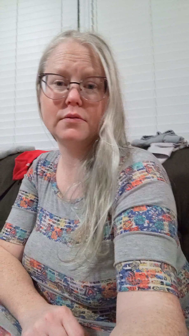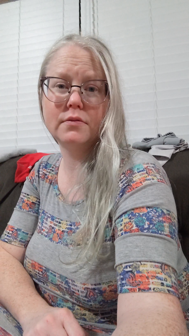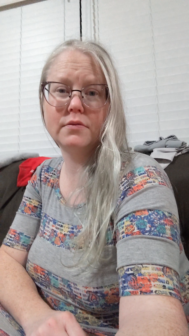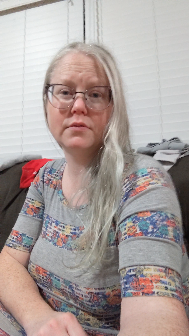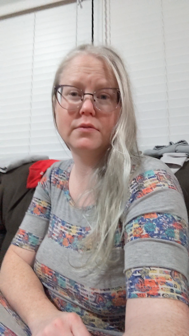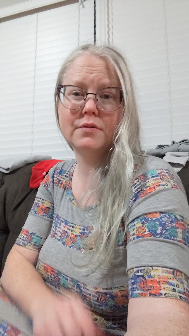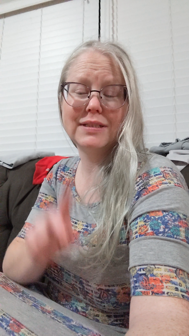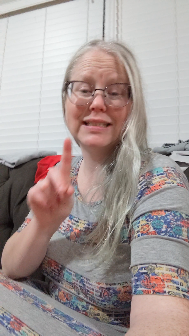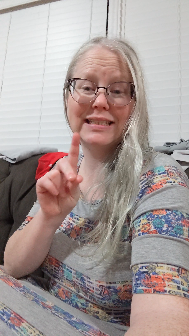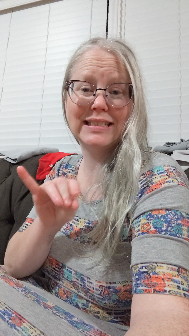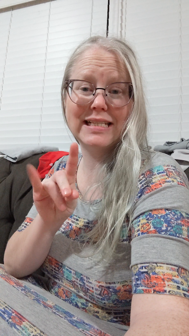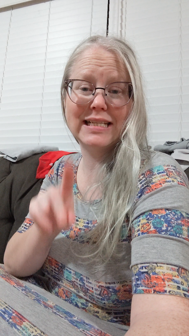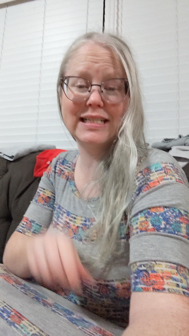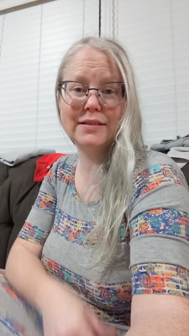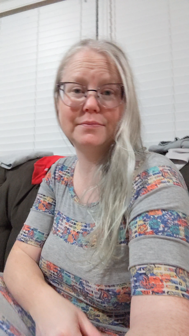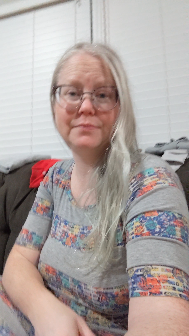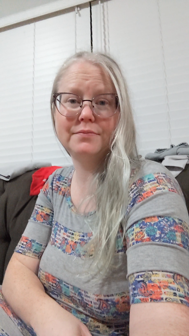did